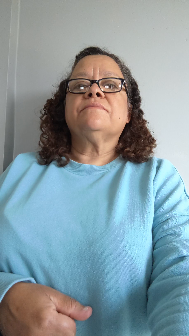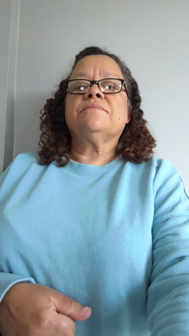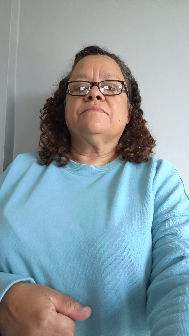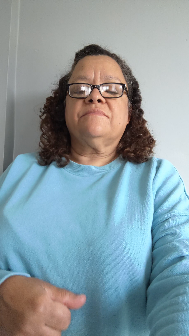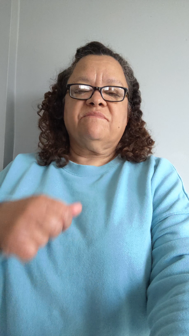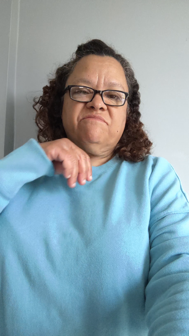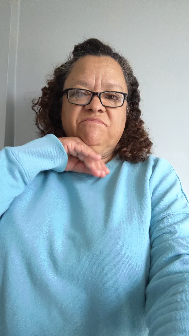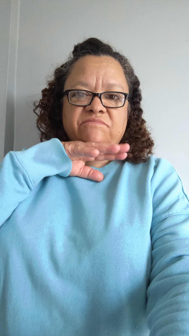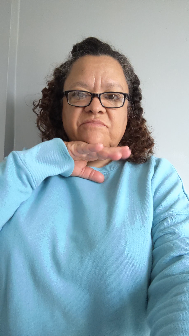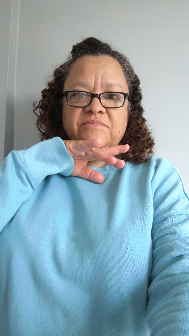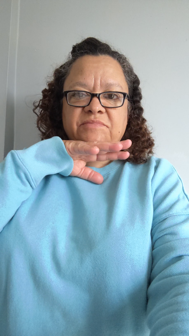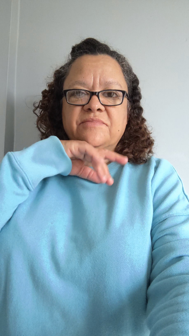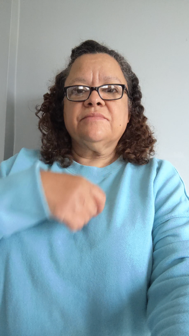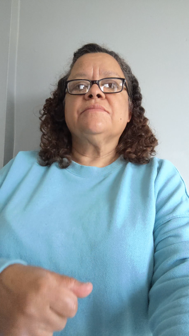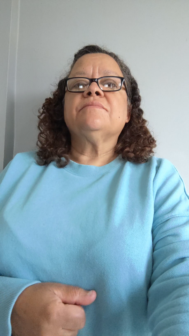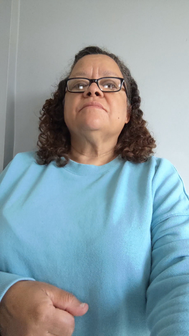naughty